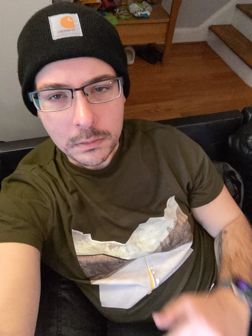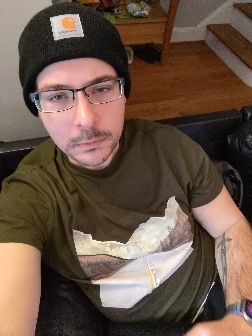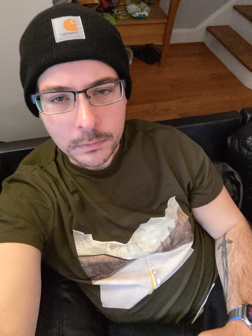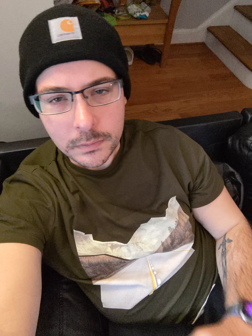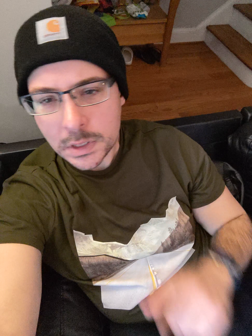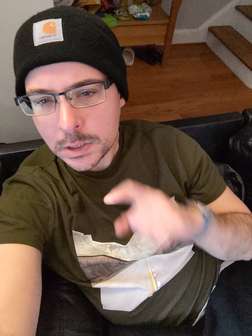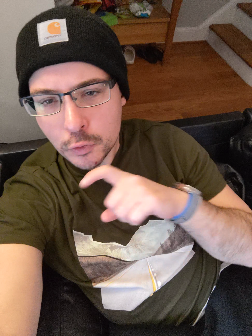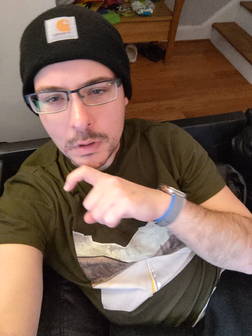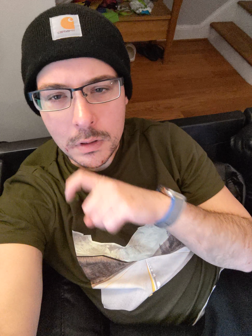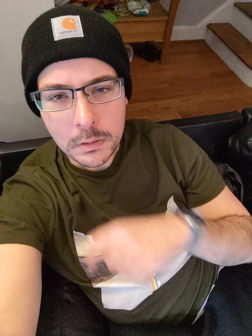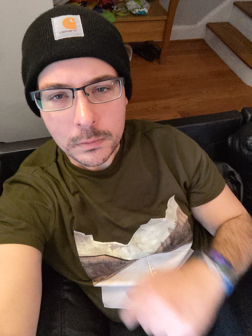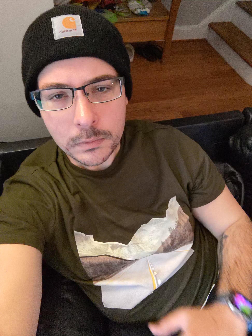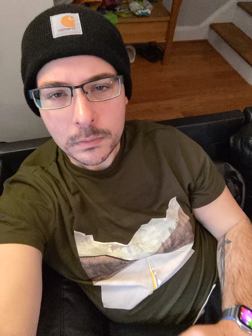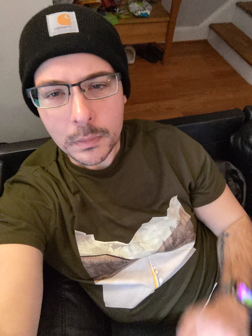cereal